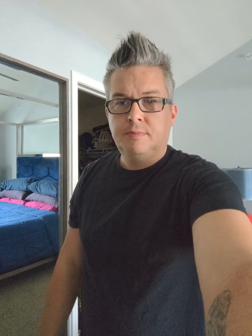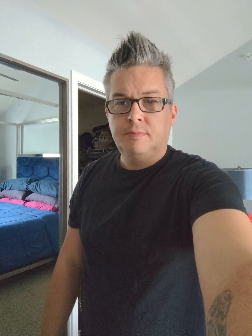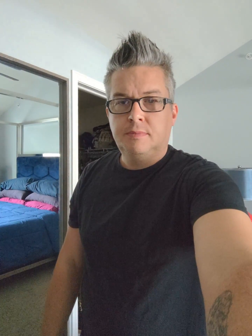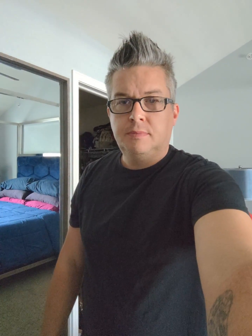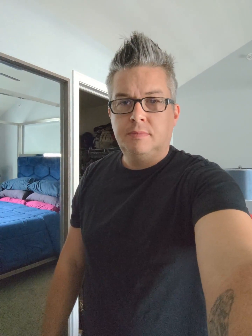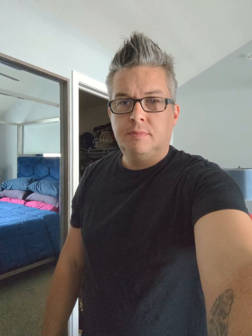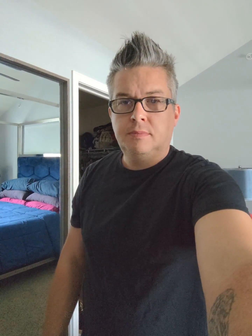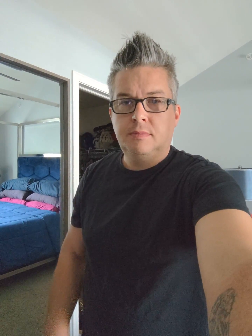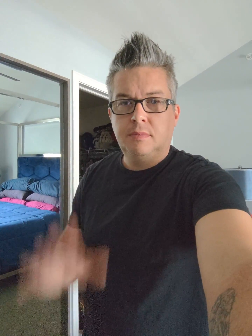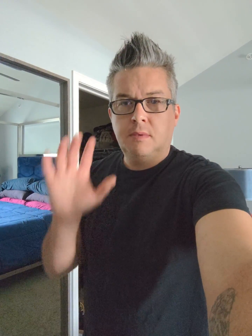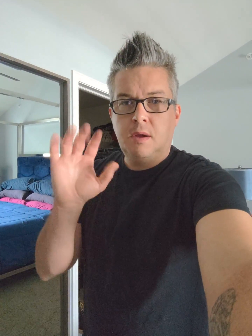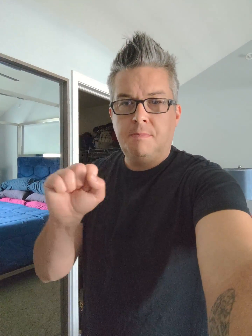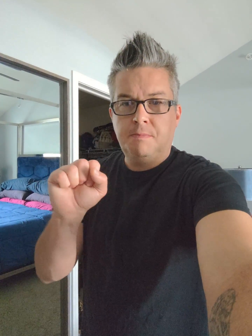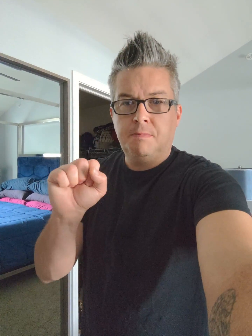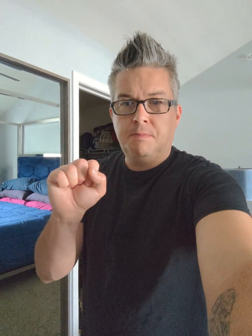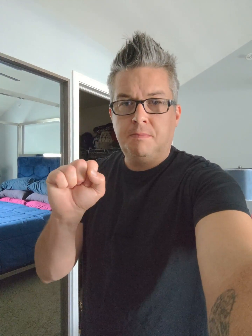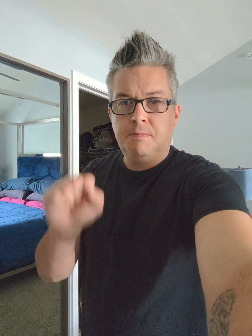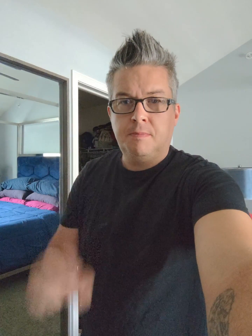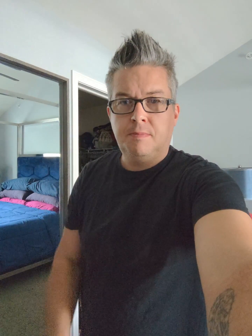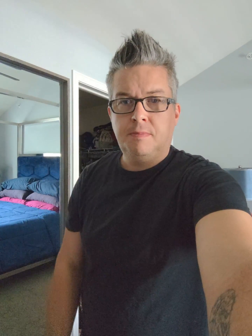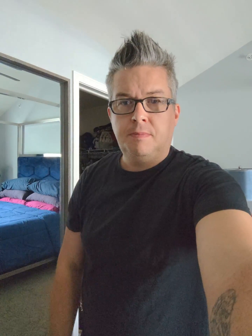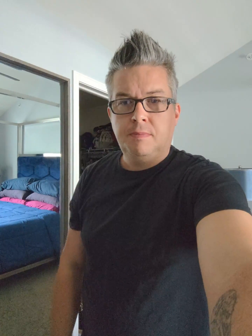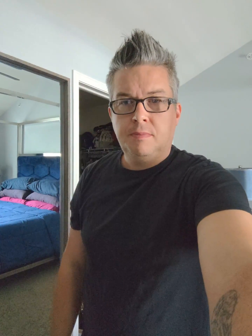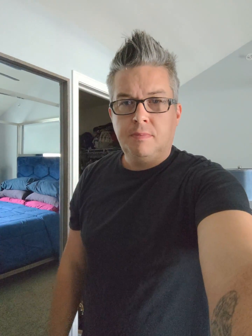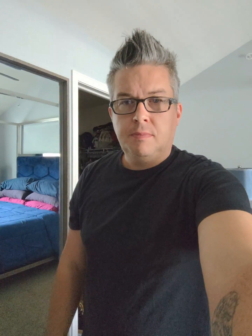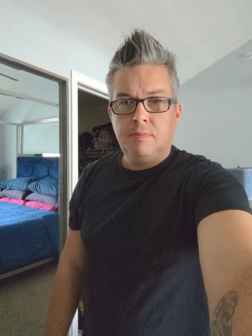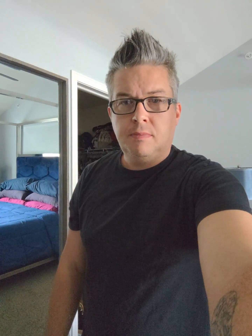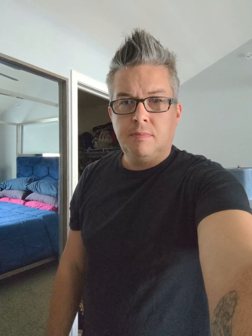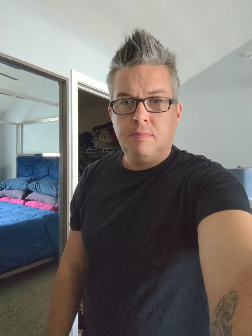catch